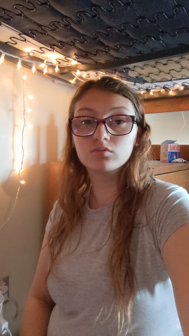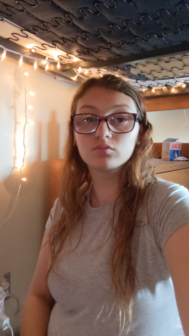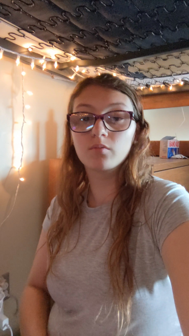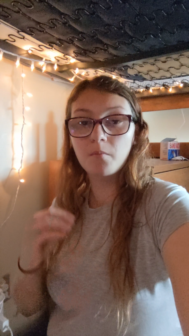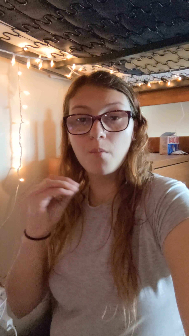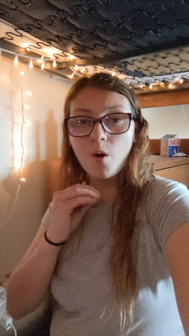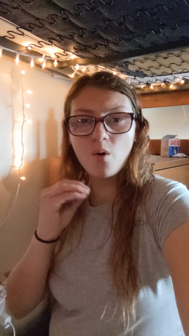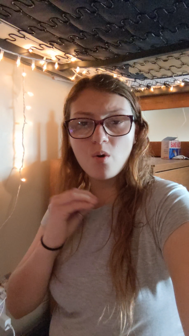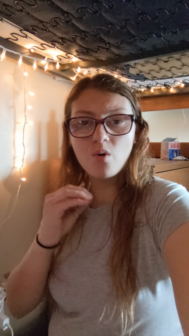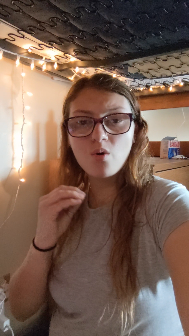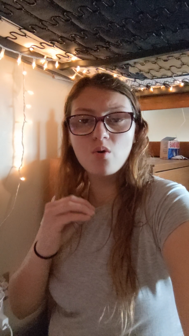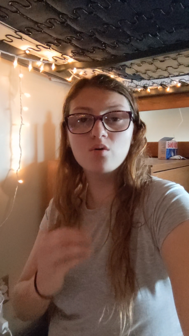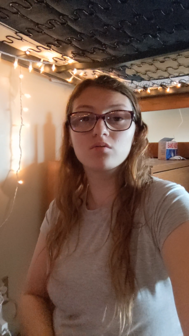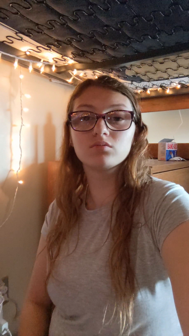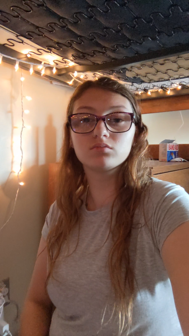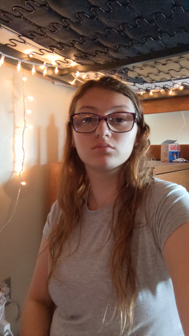more